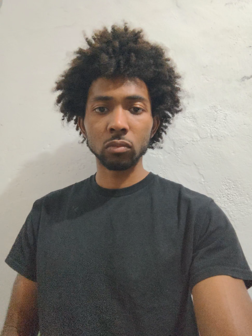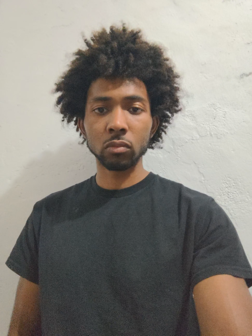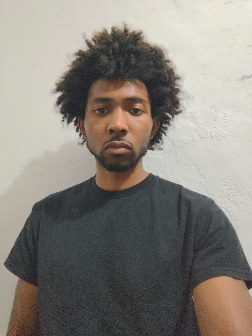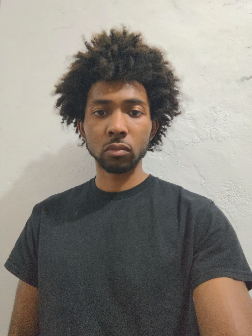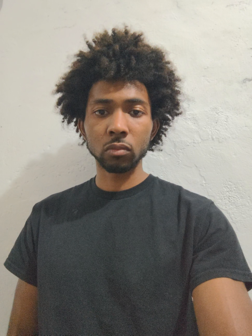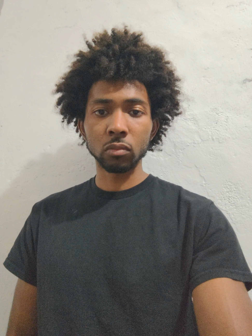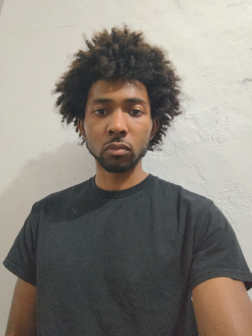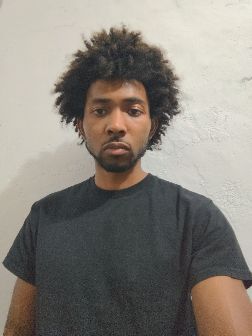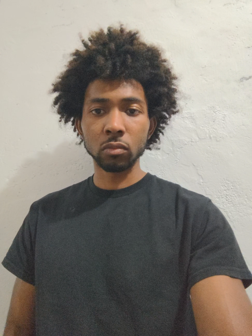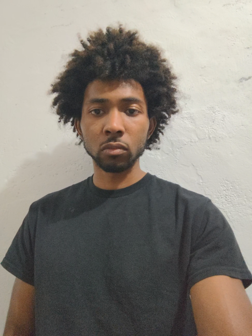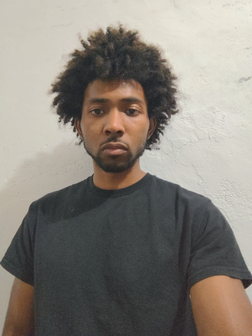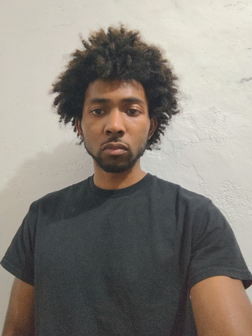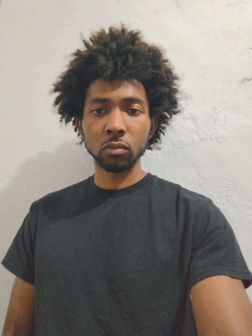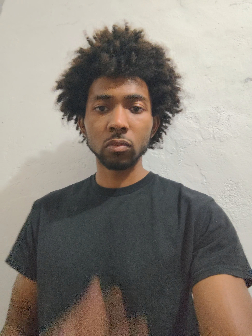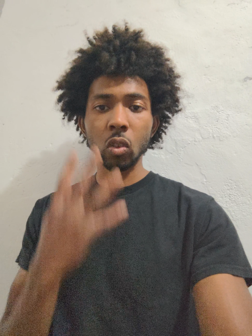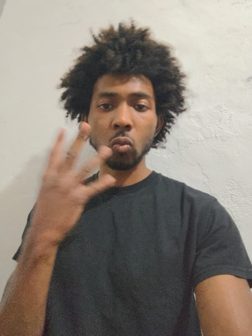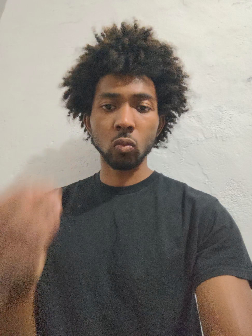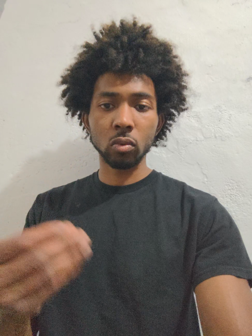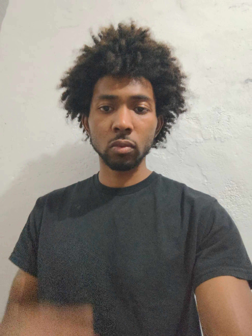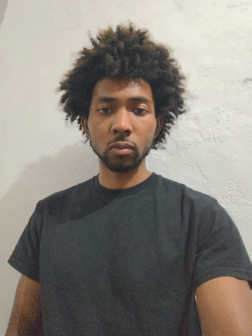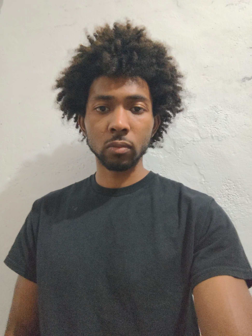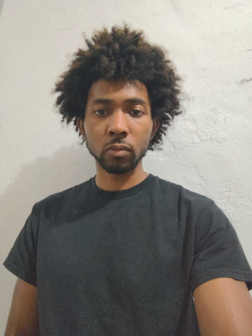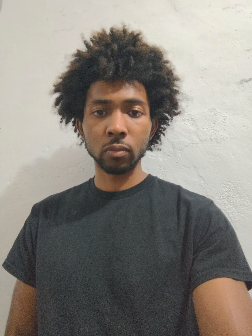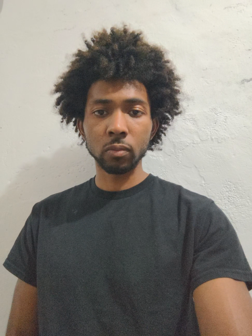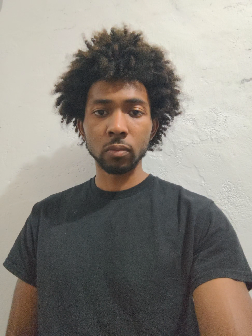got to